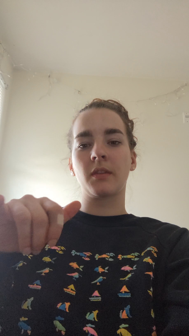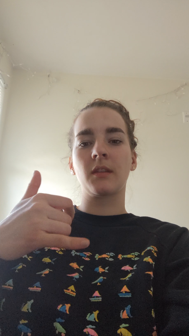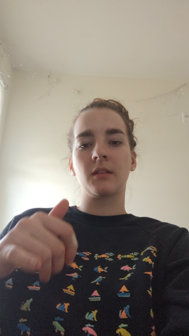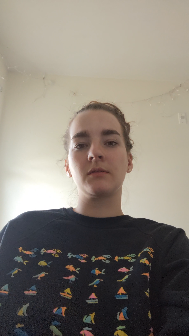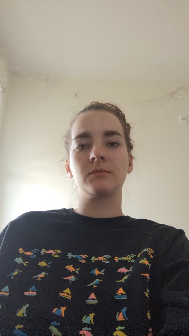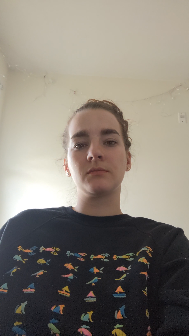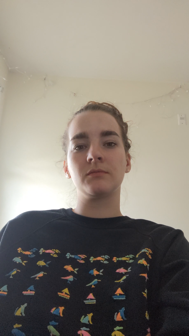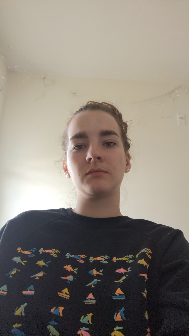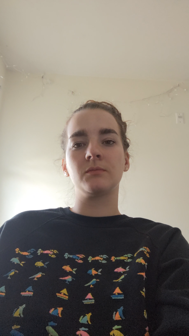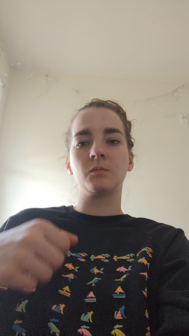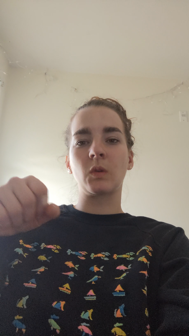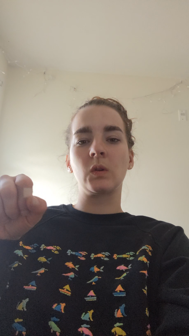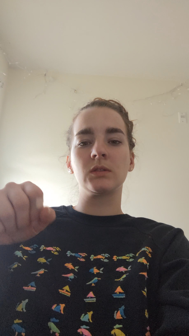motorcycle